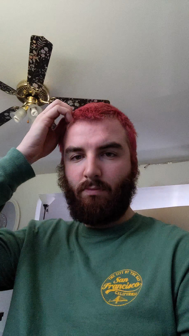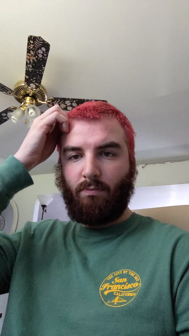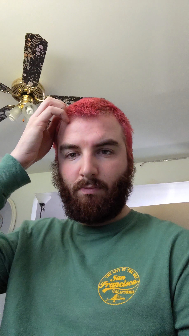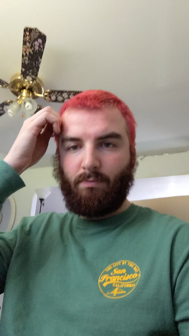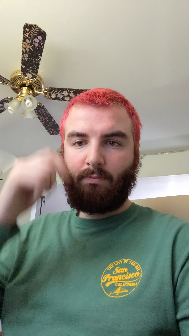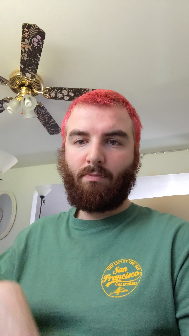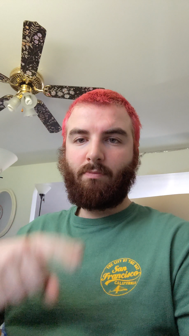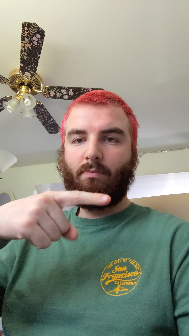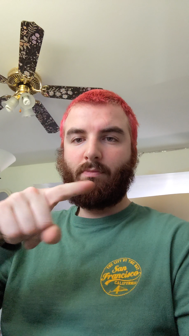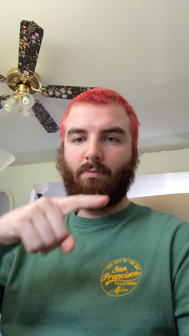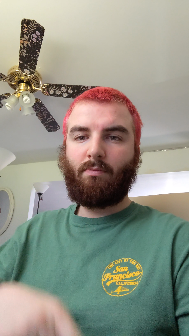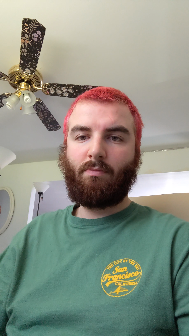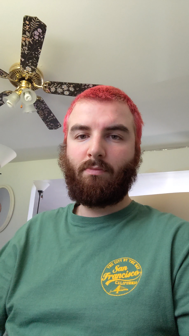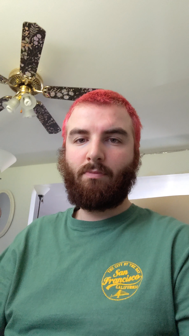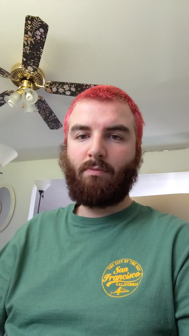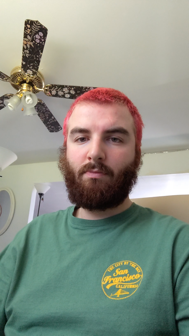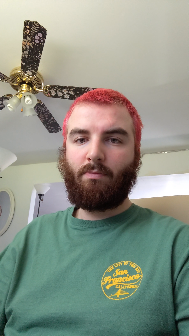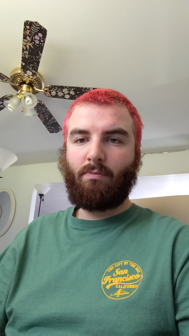knife